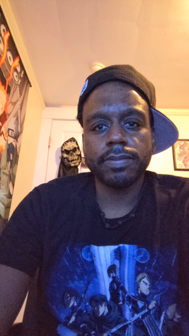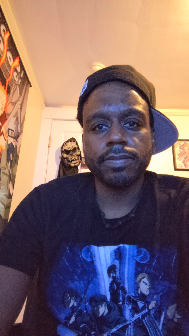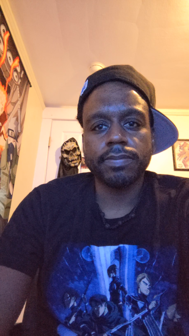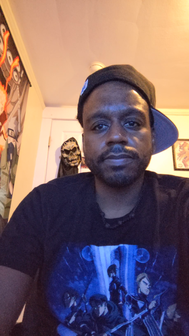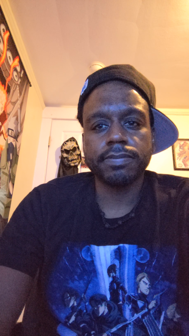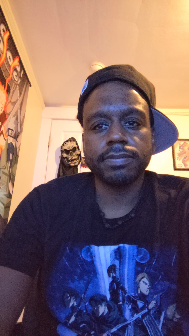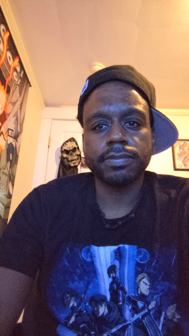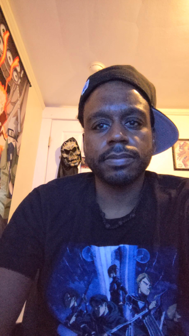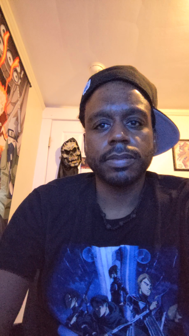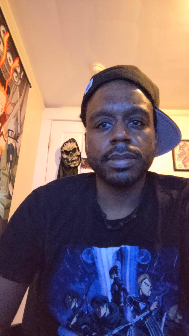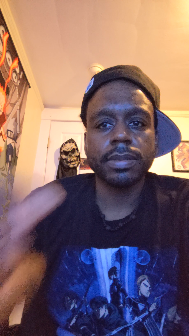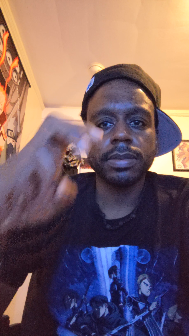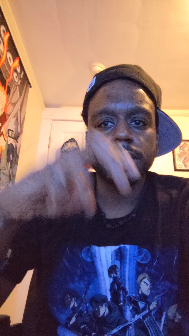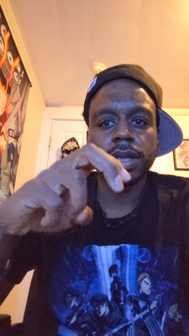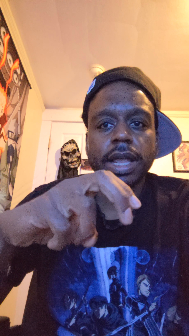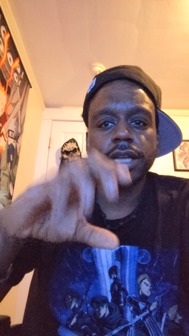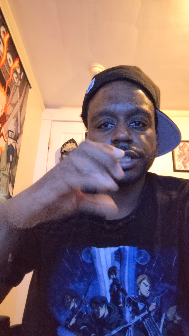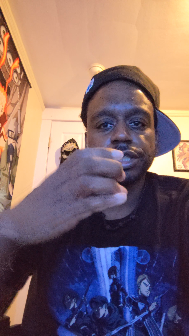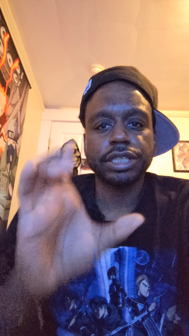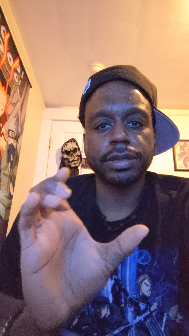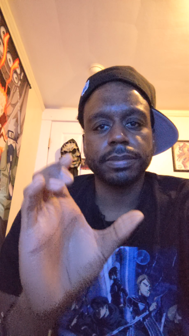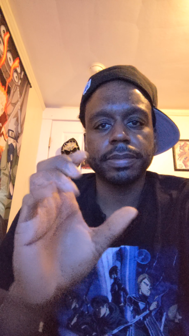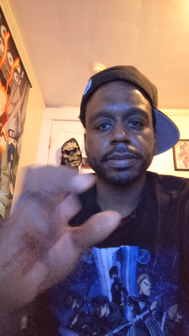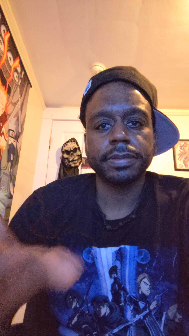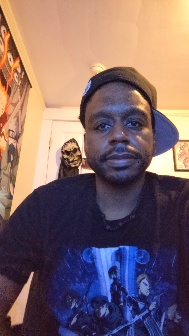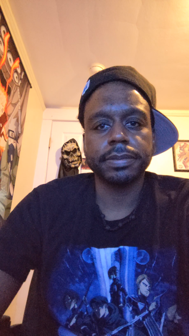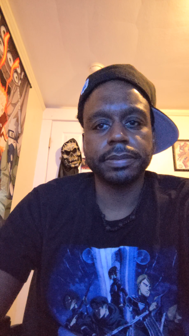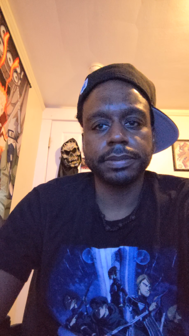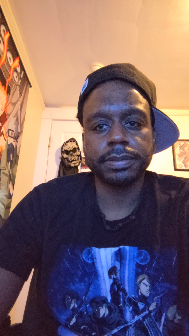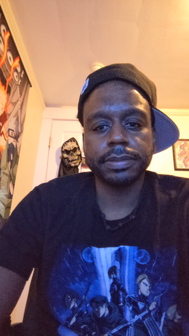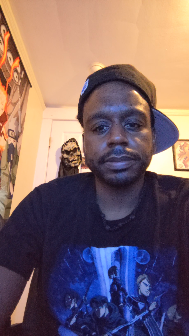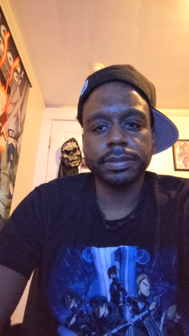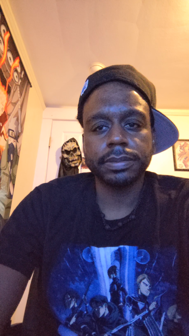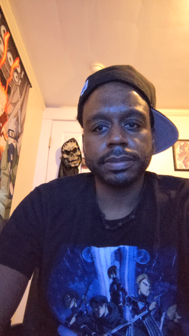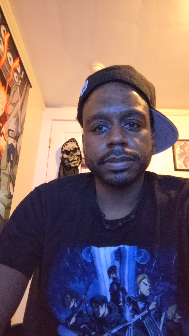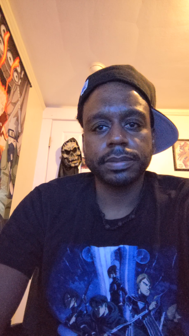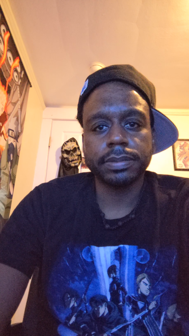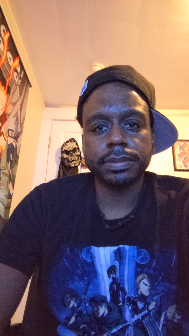potato chip